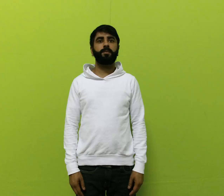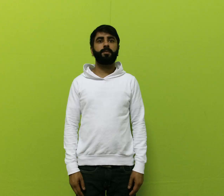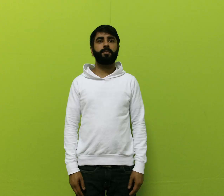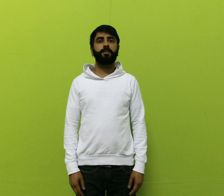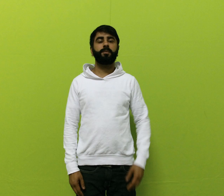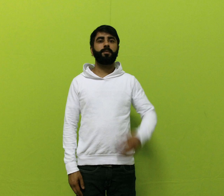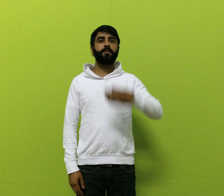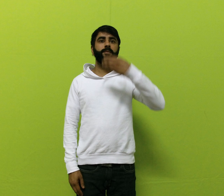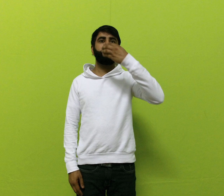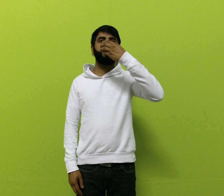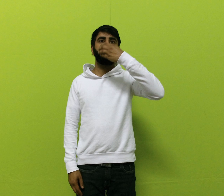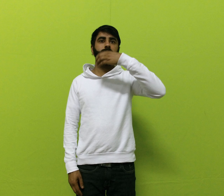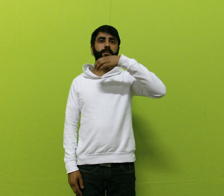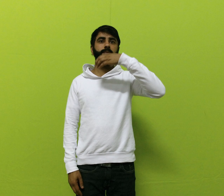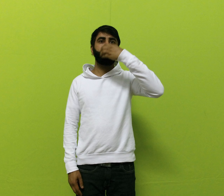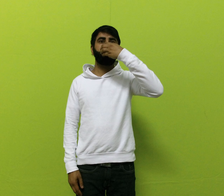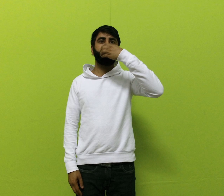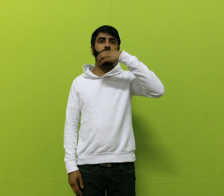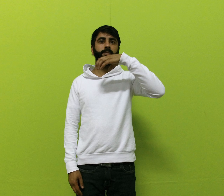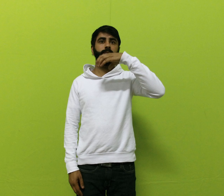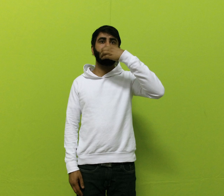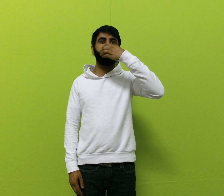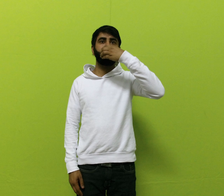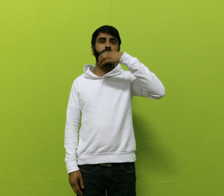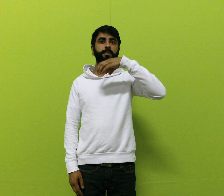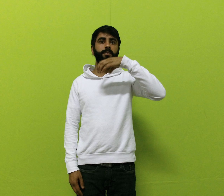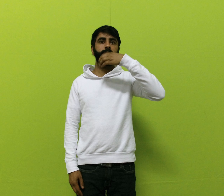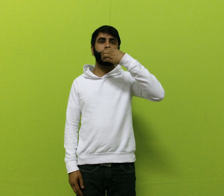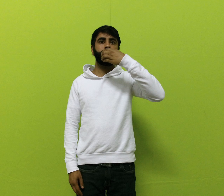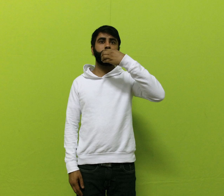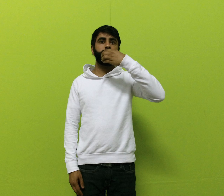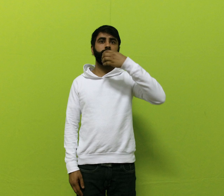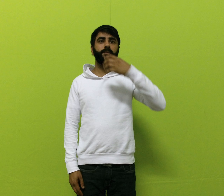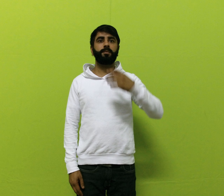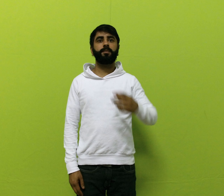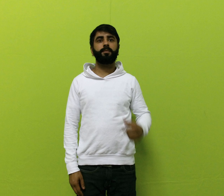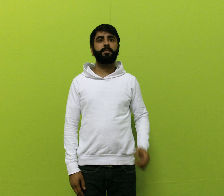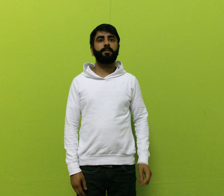maçã